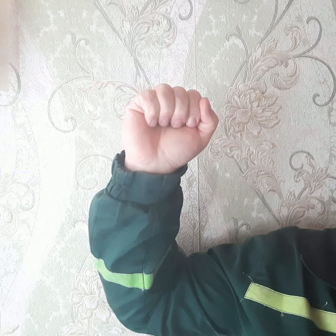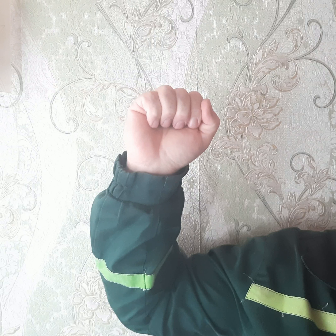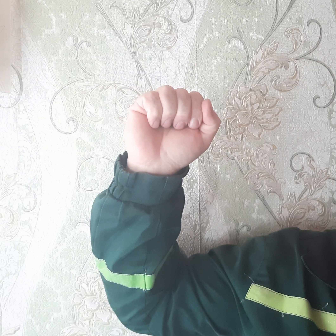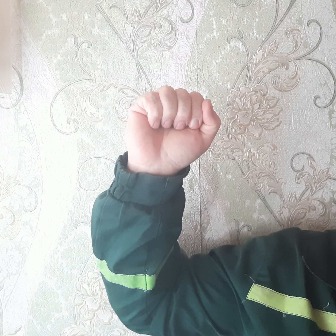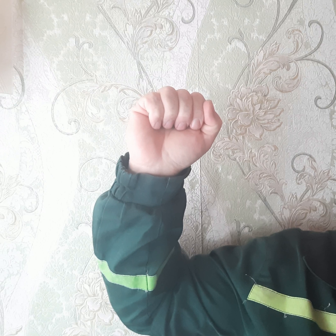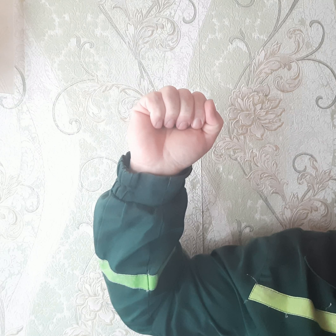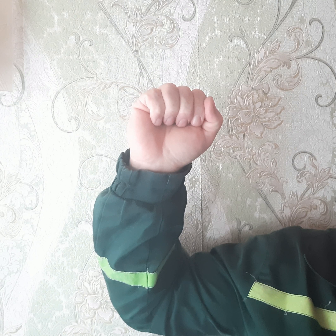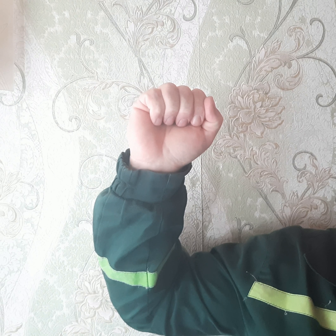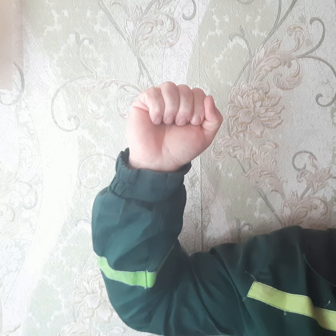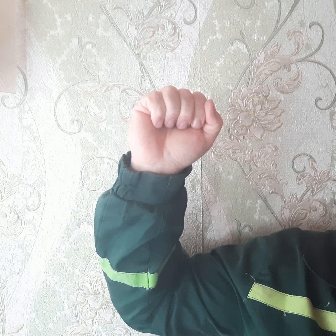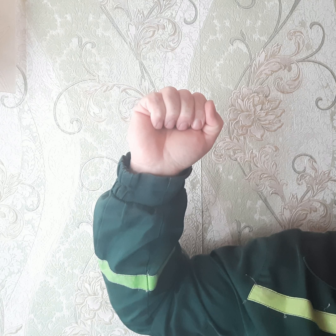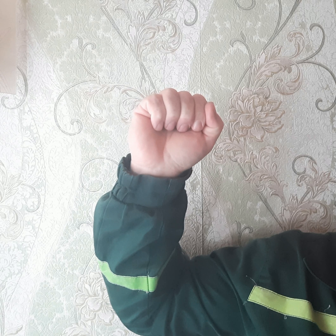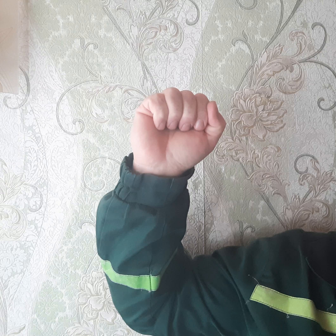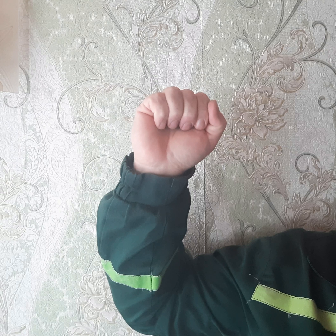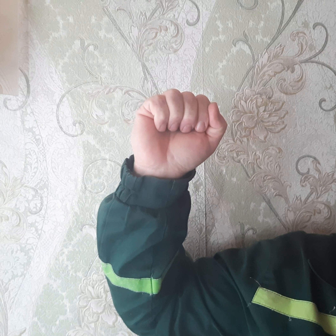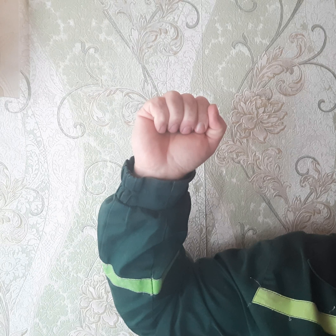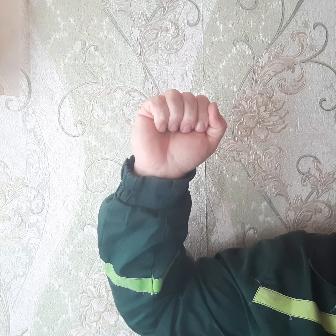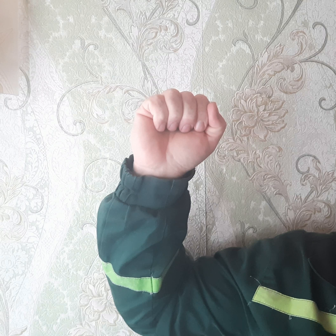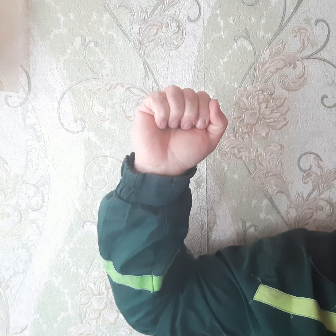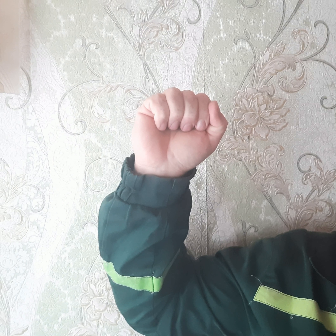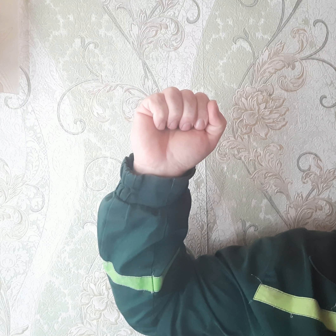А